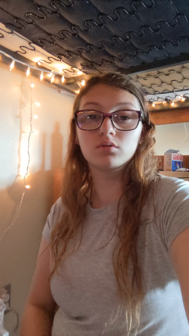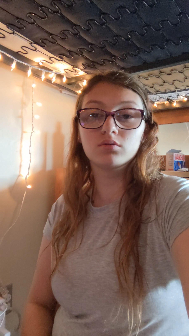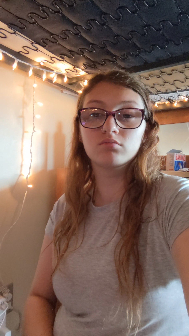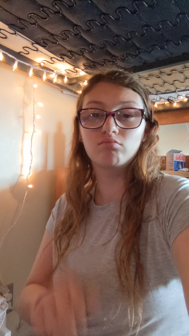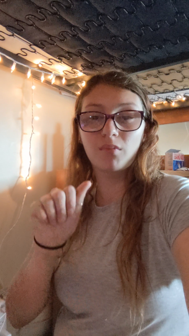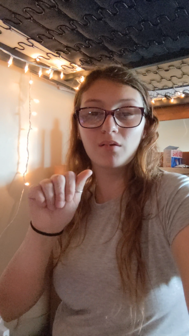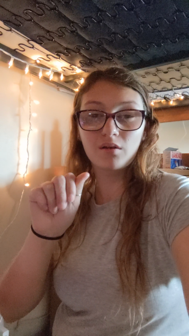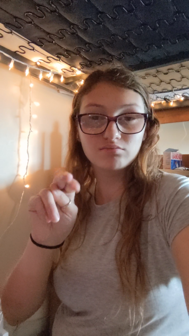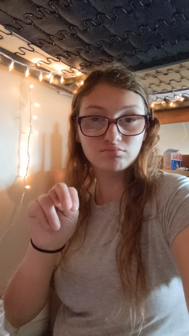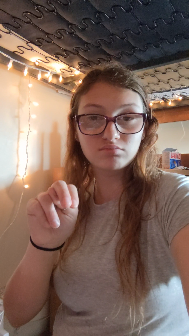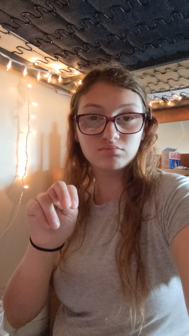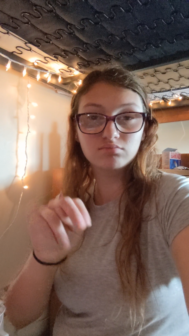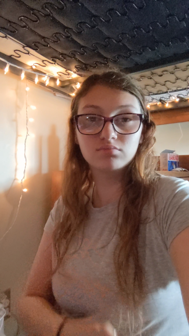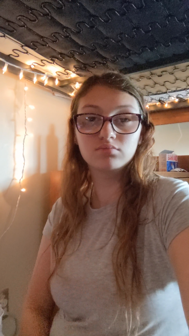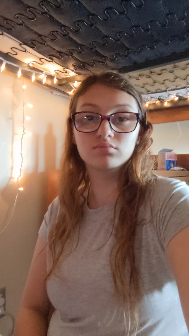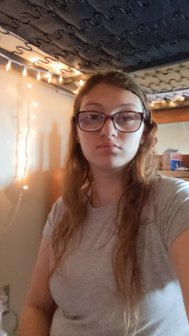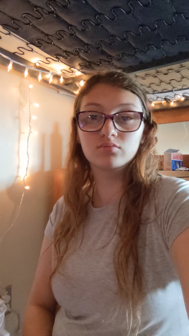an